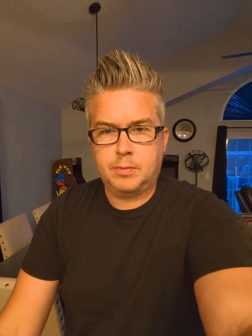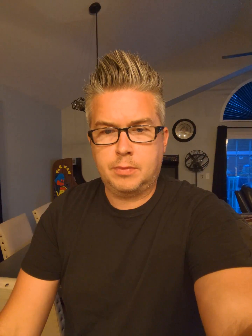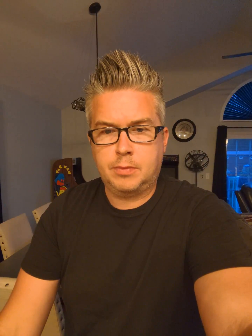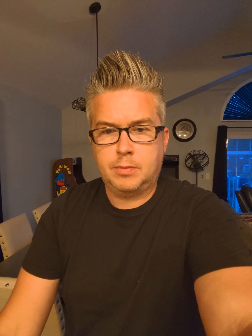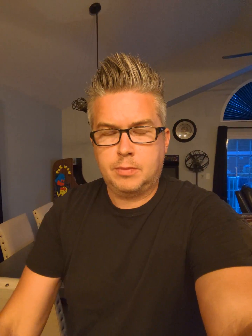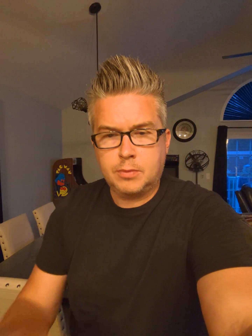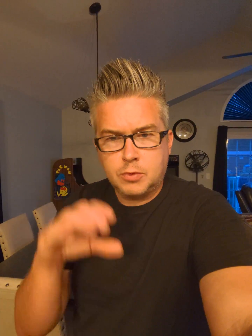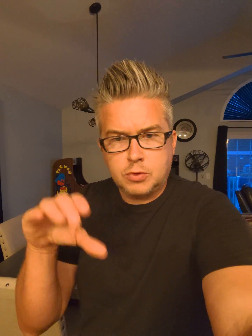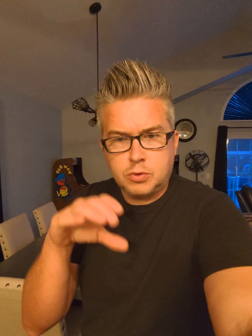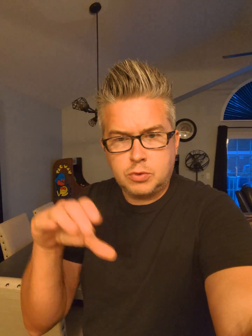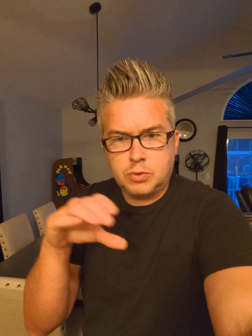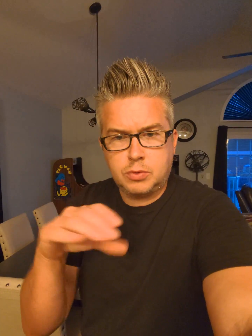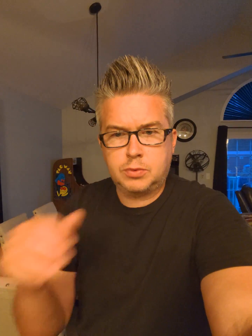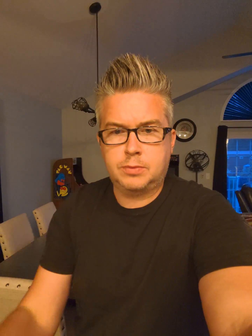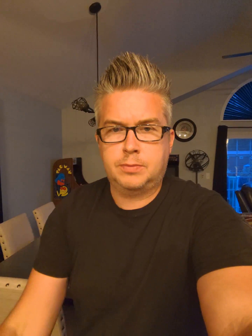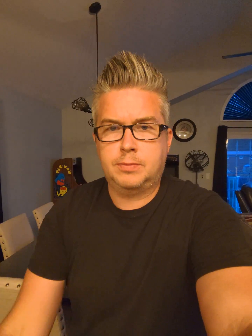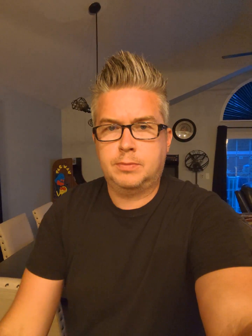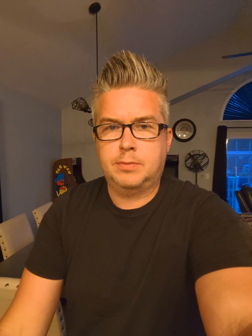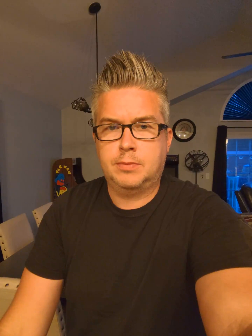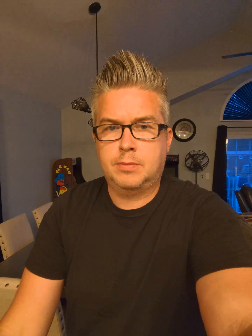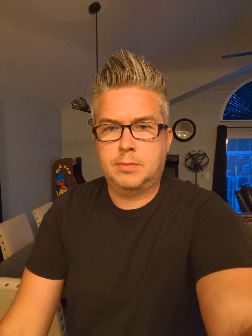does